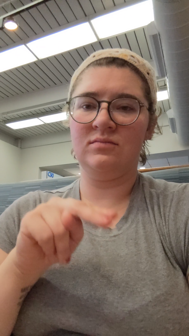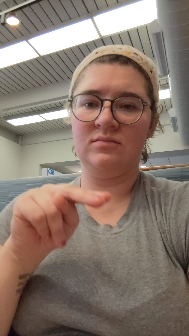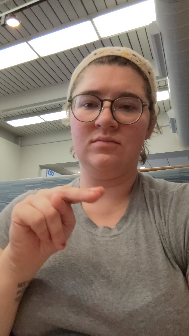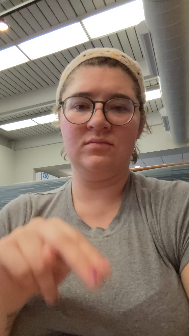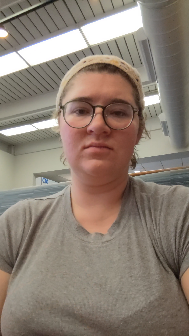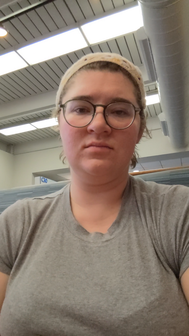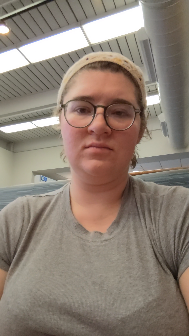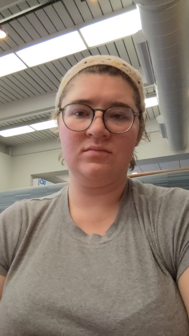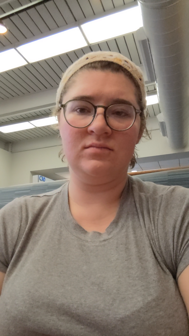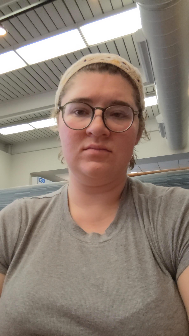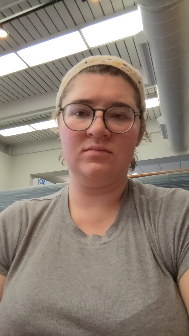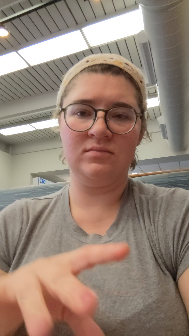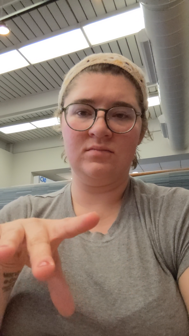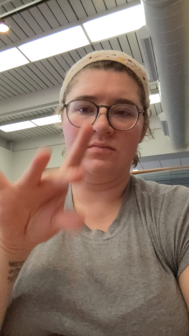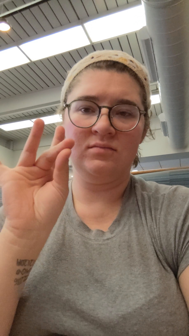pick